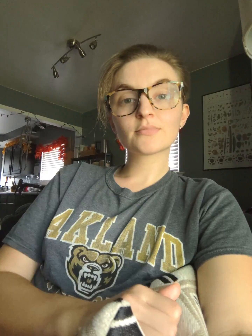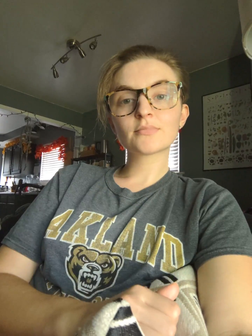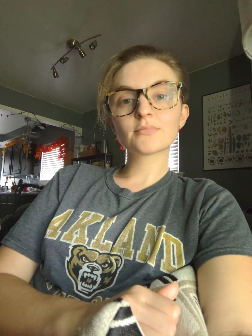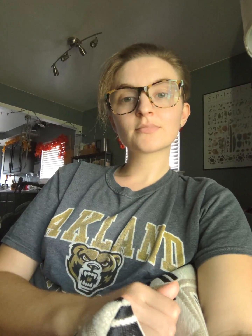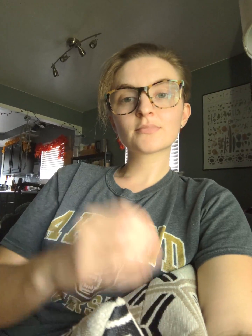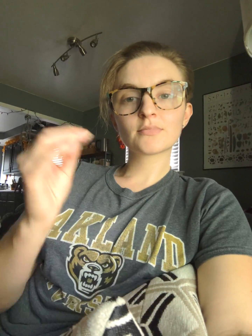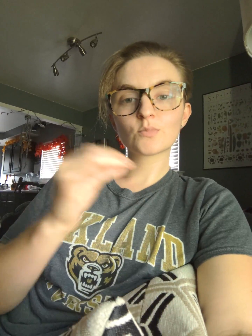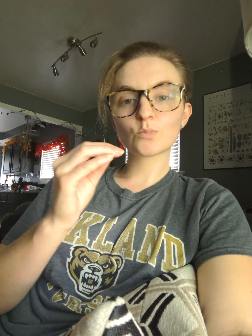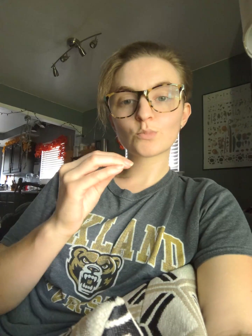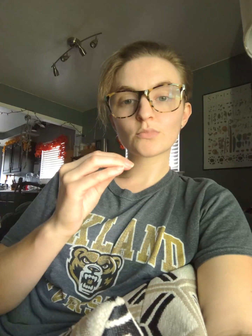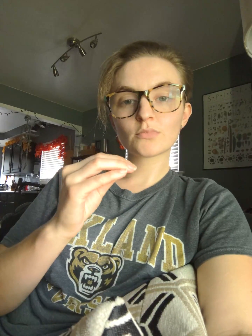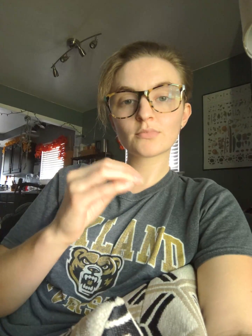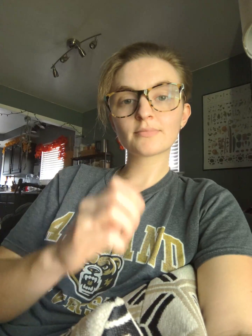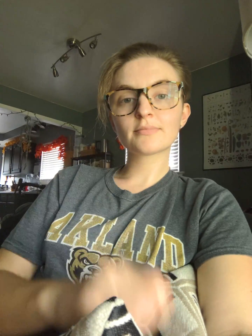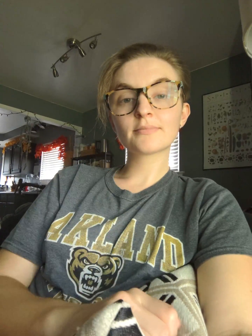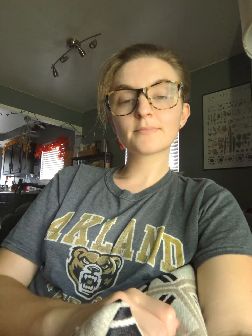more